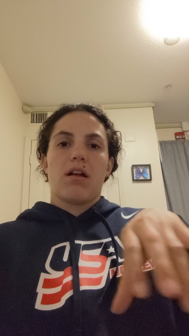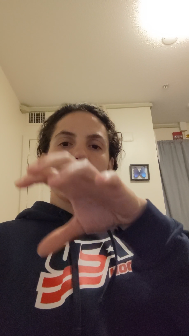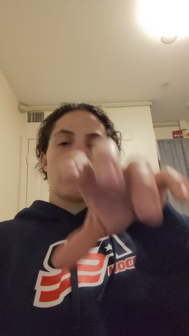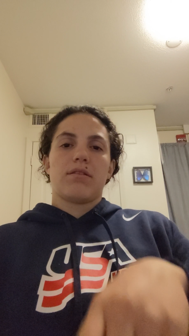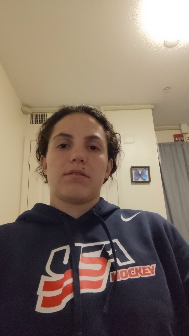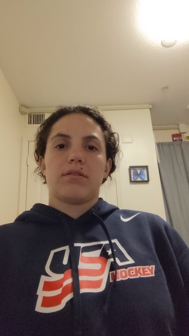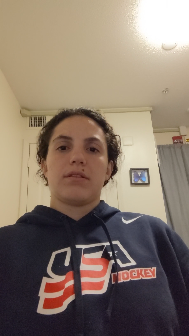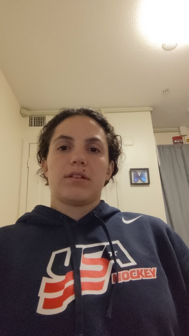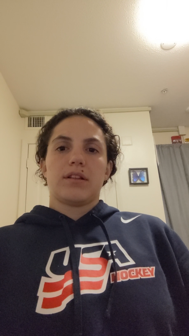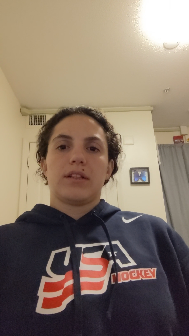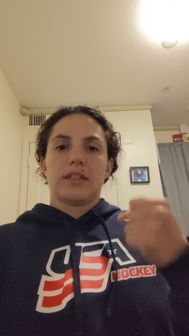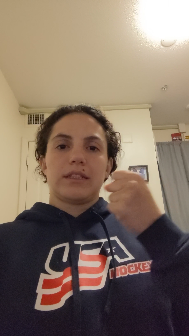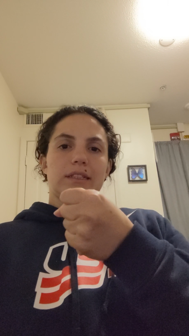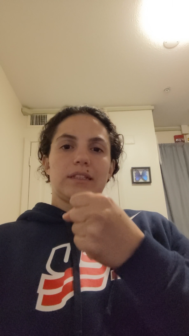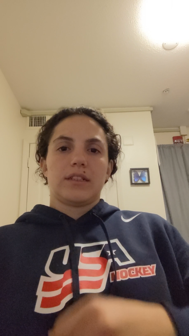hit